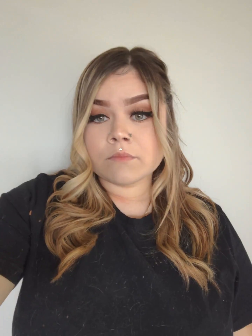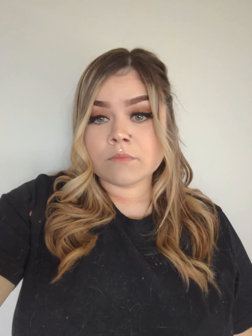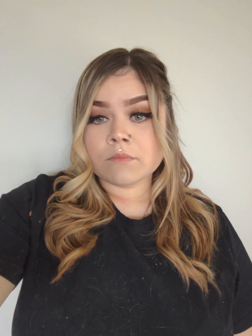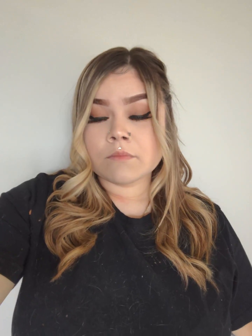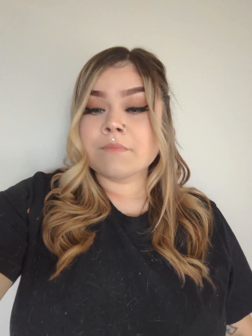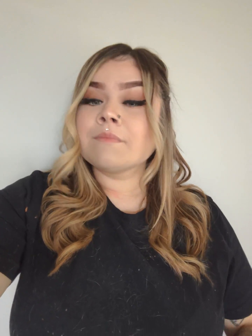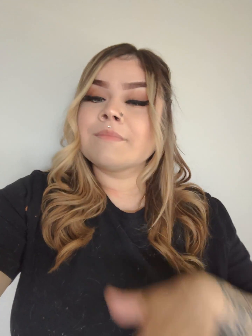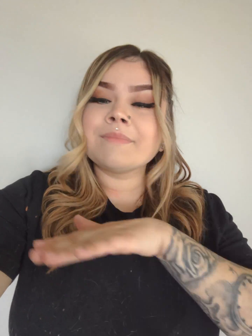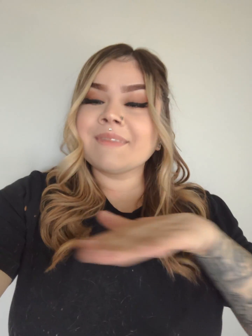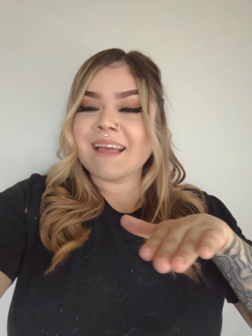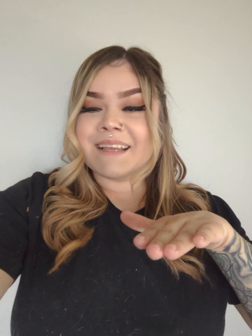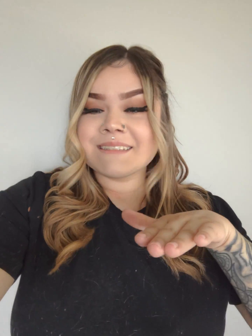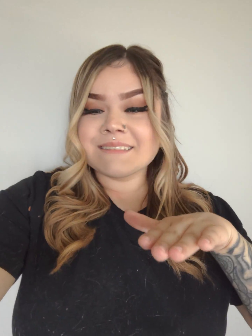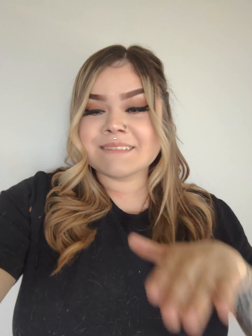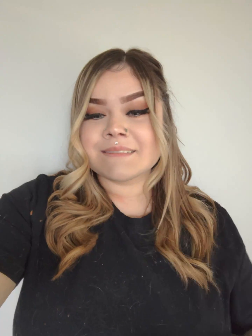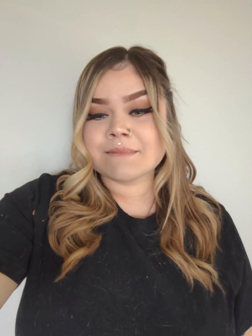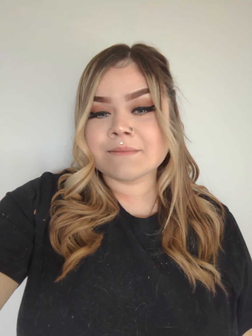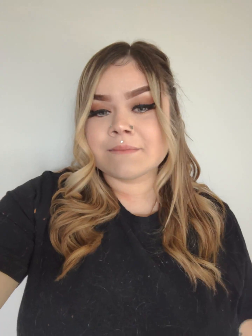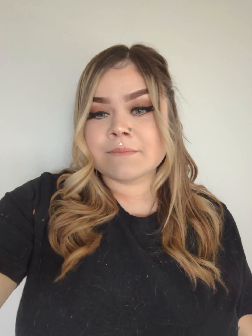nice